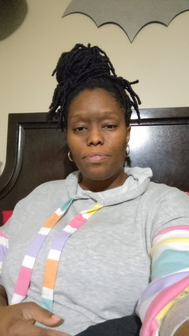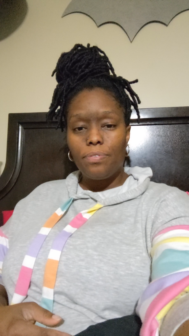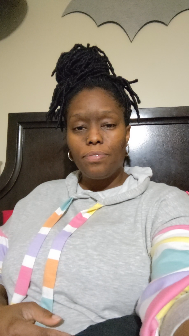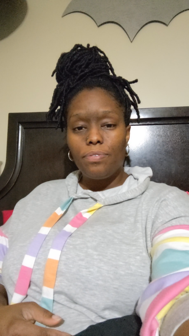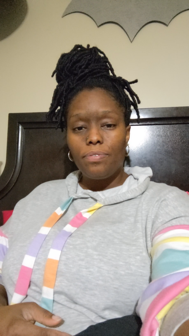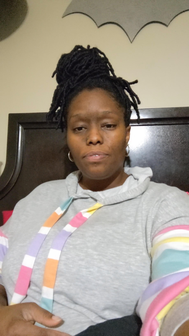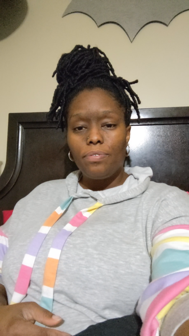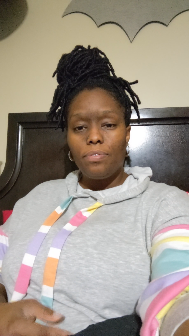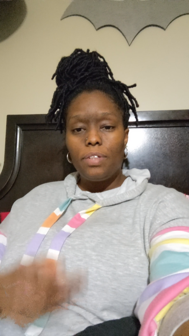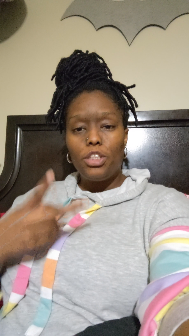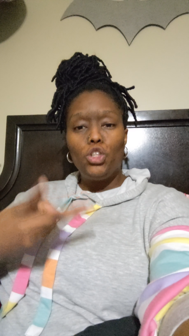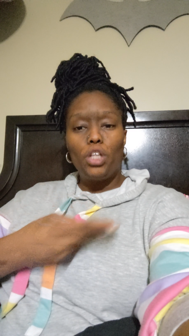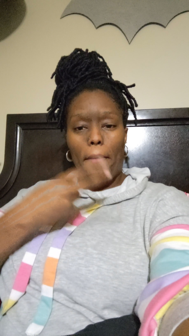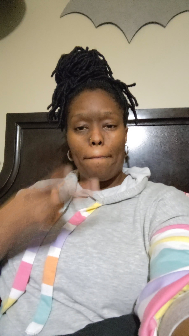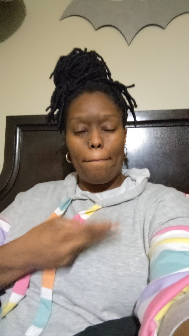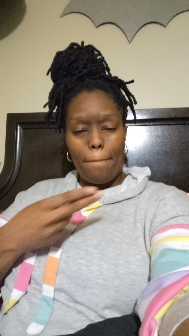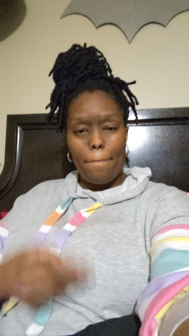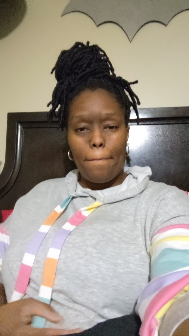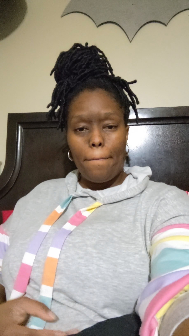sheep